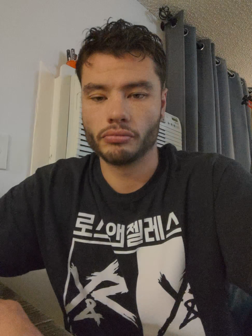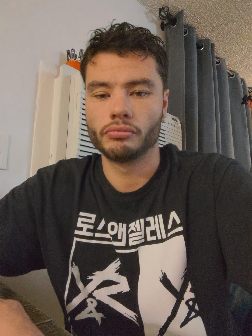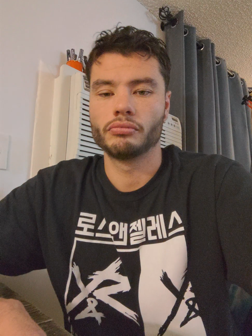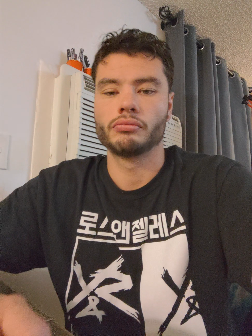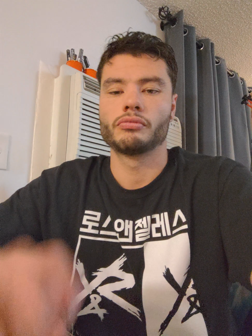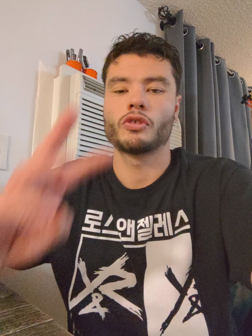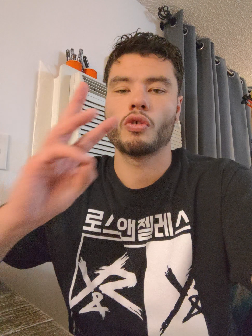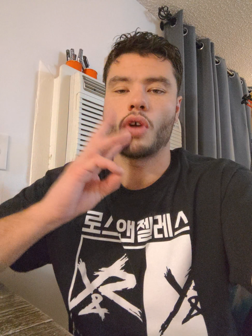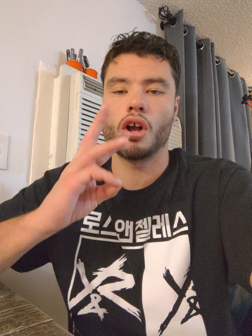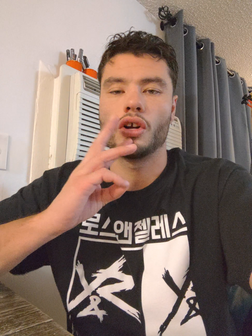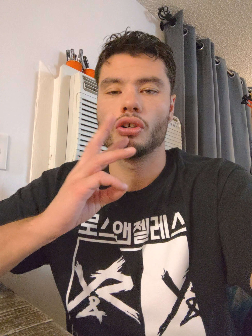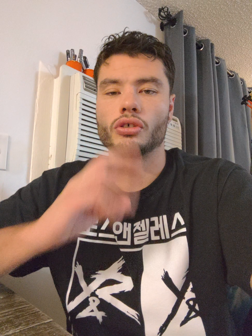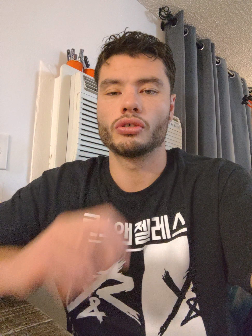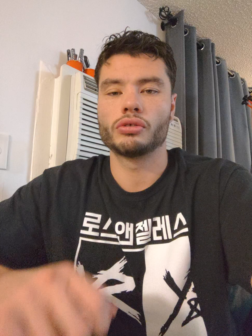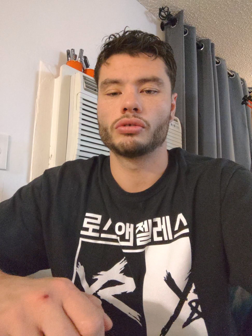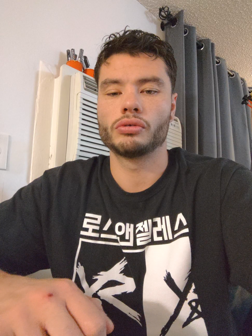water